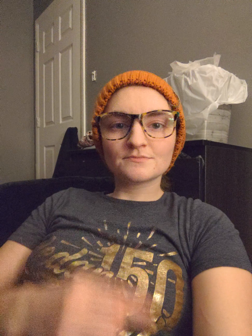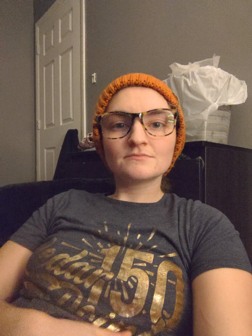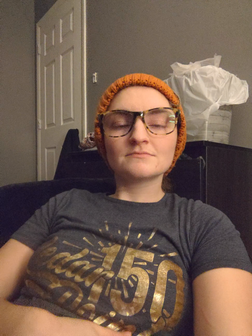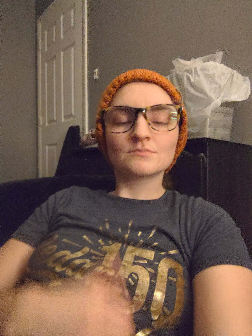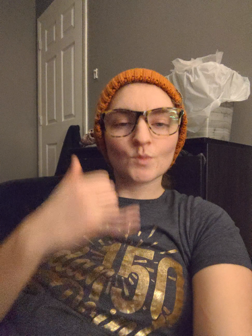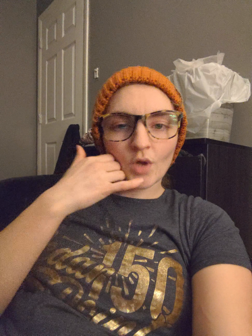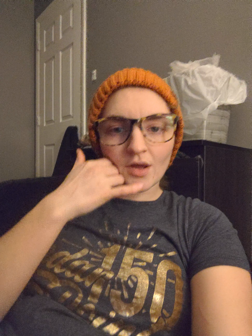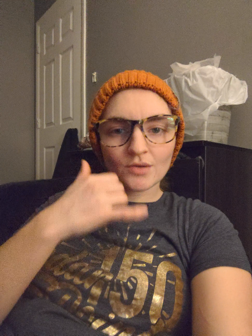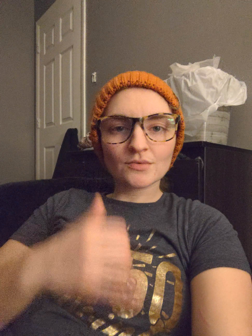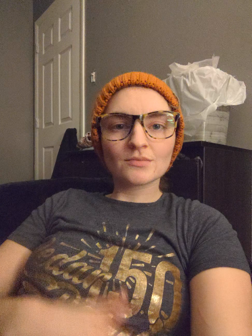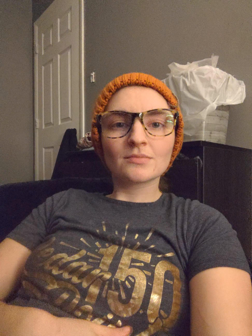call on the phone